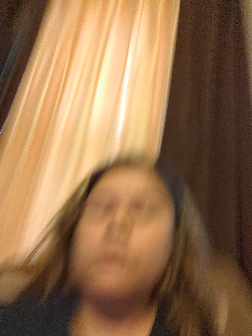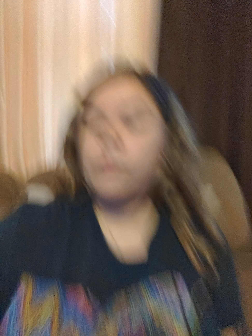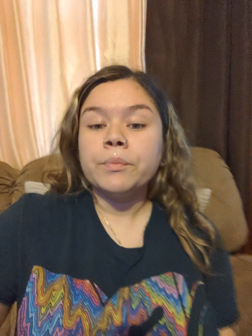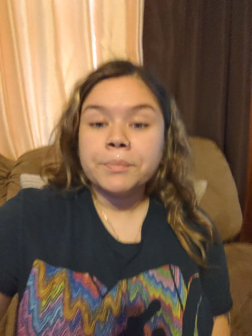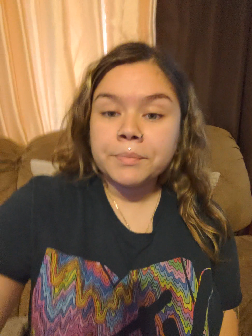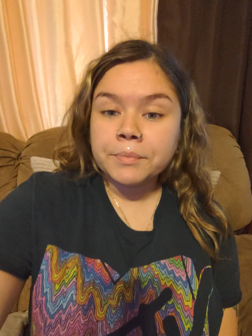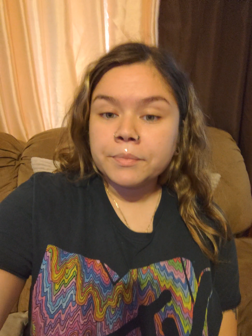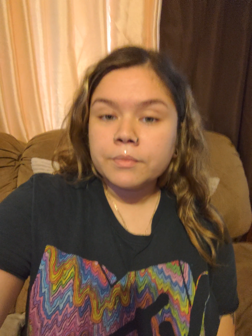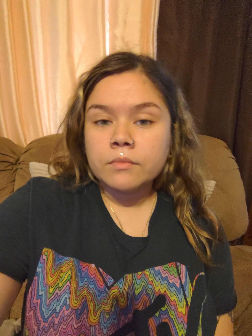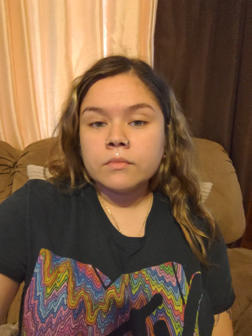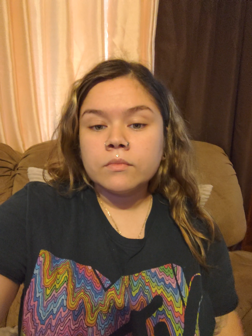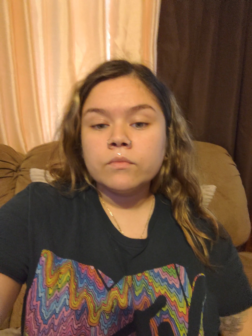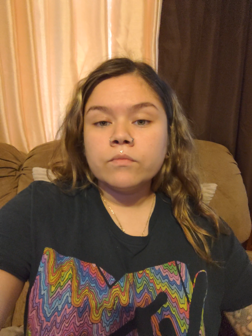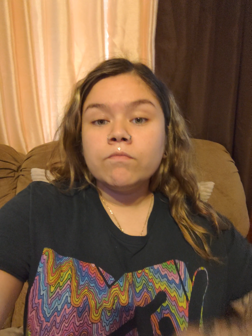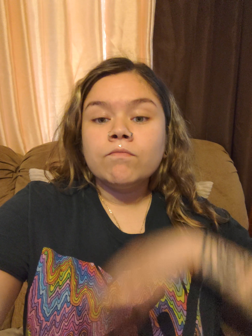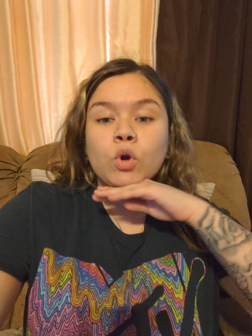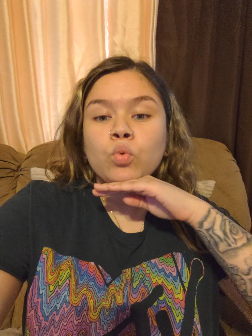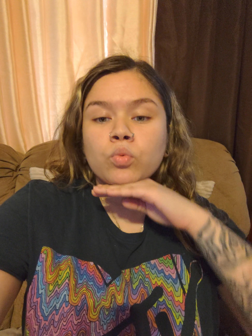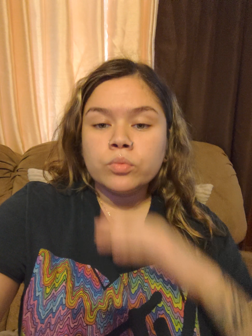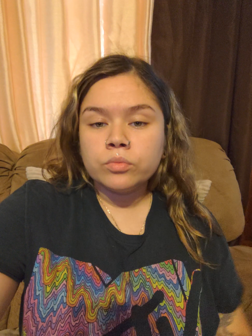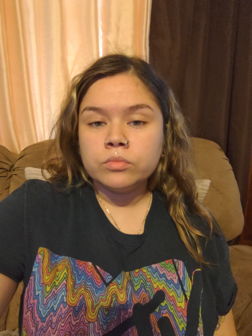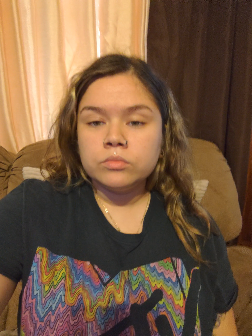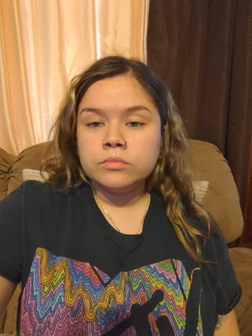full